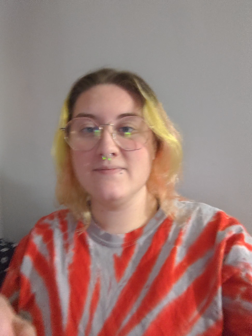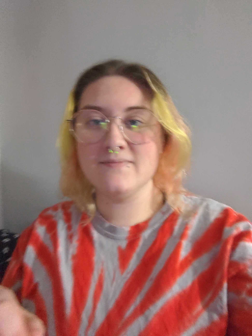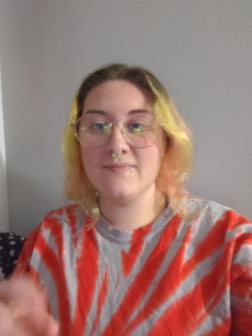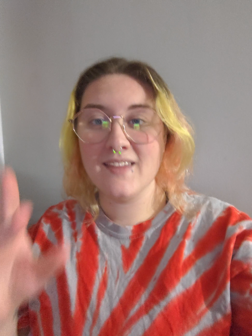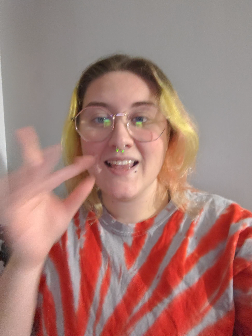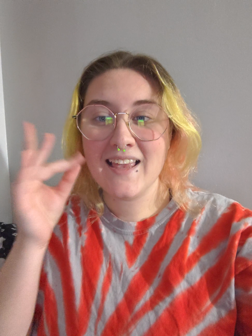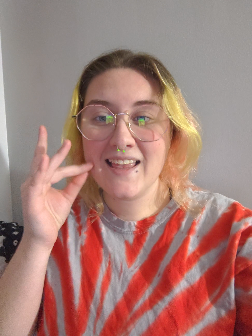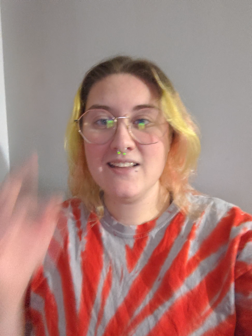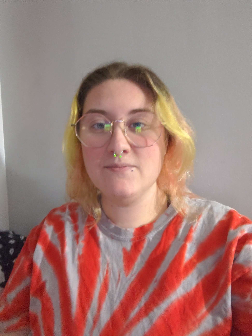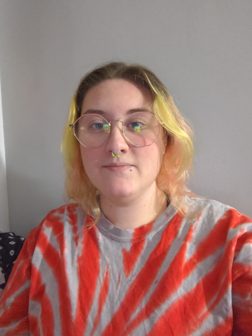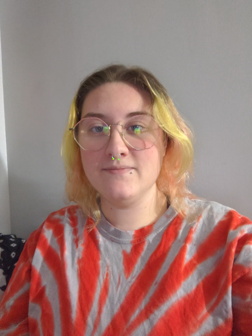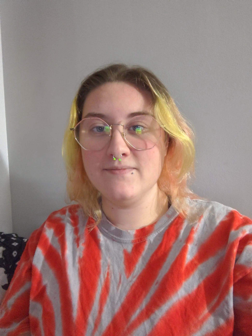kitty